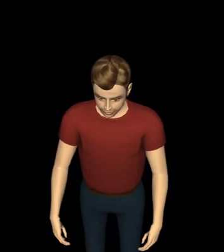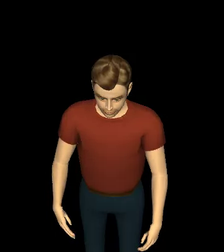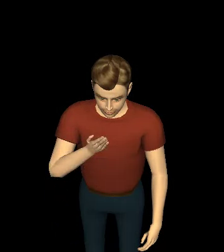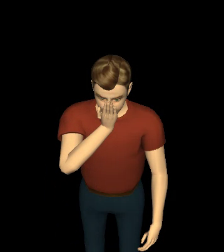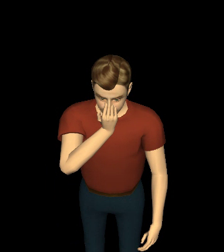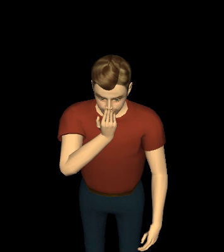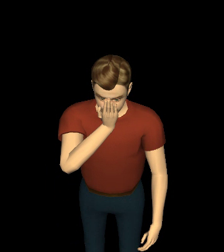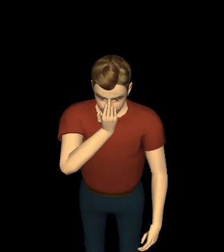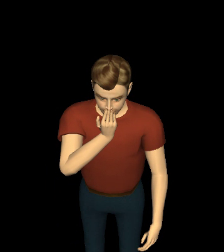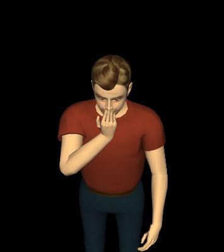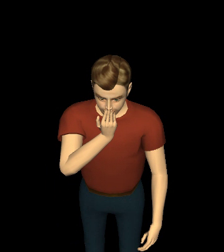فبراير